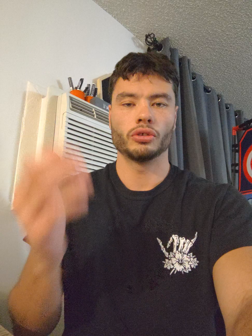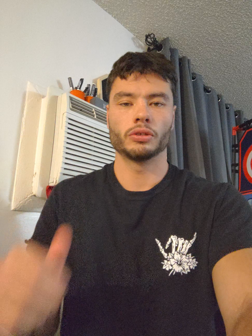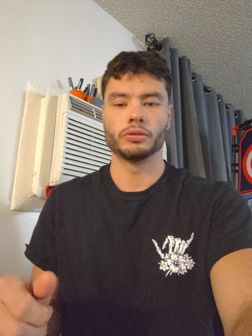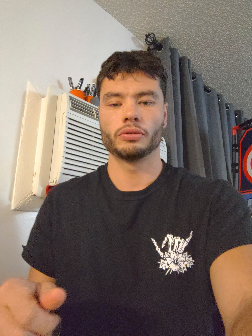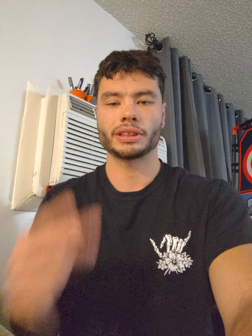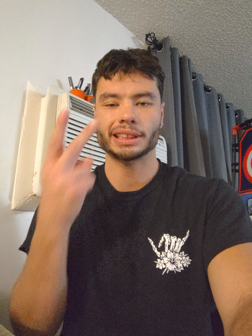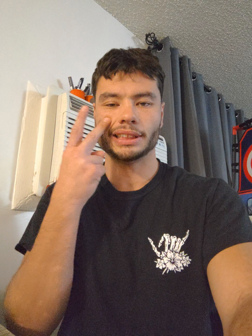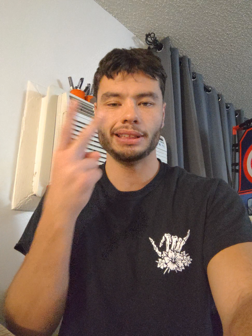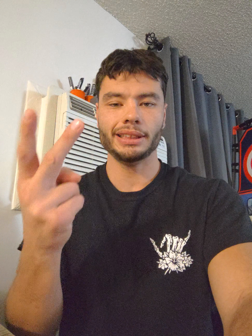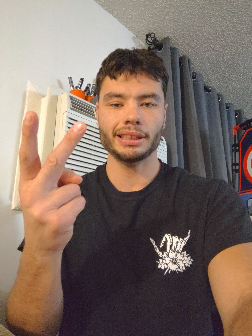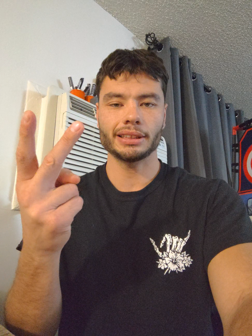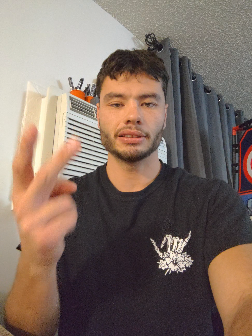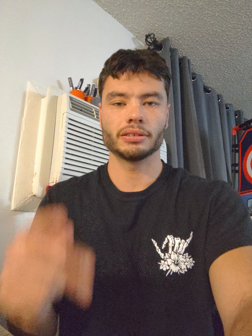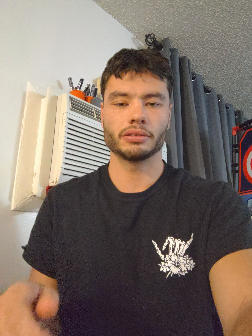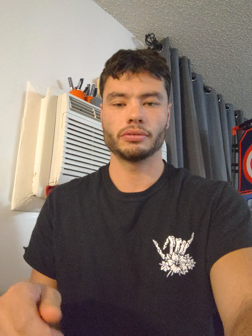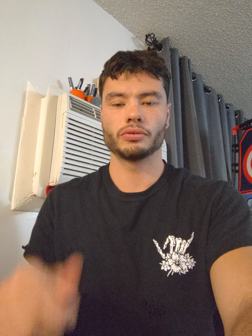see